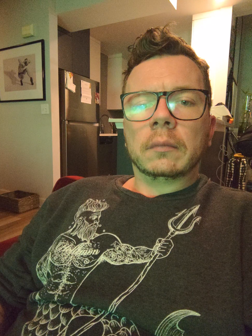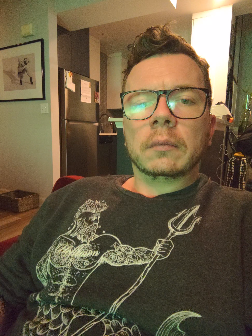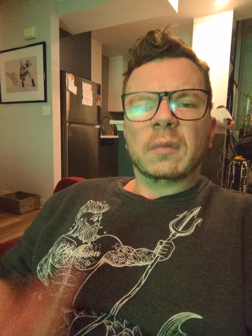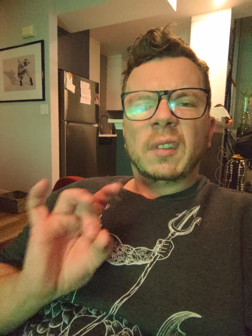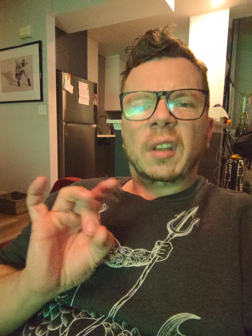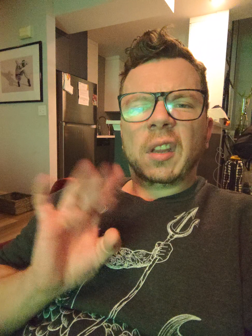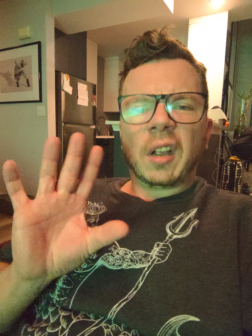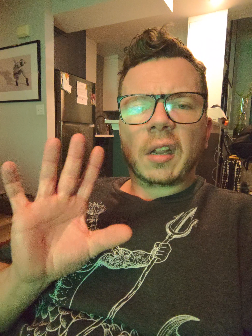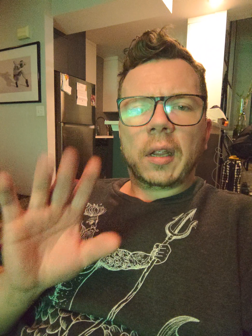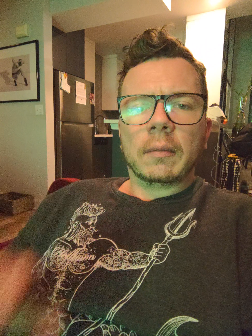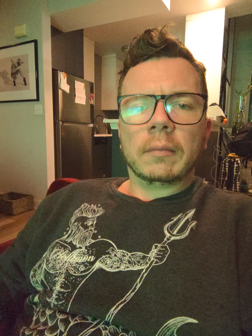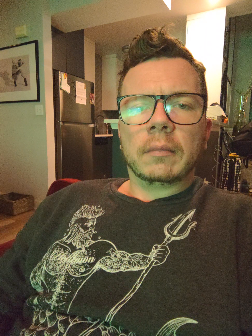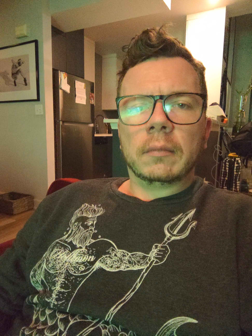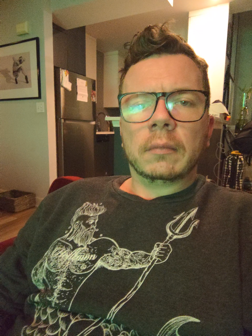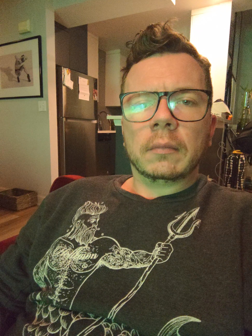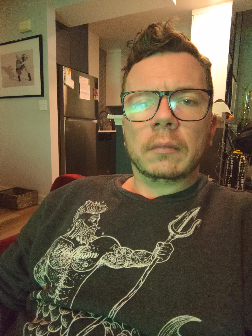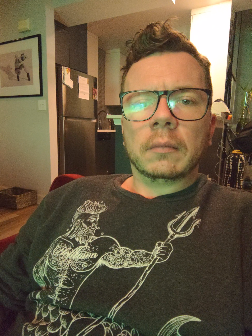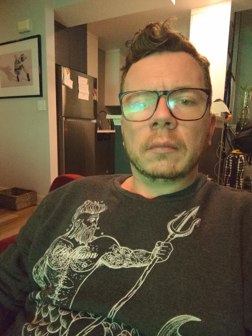yucky